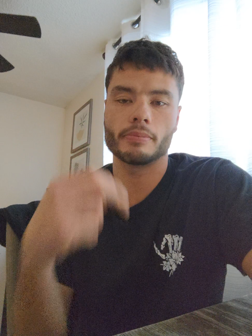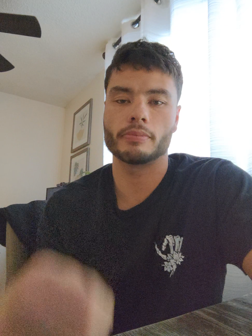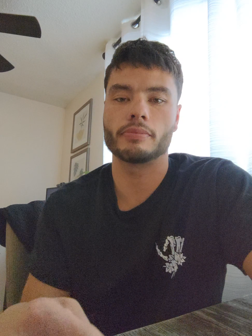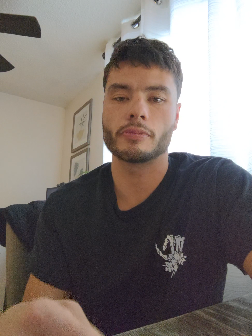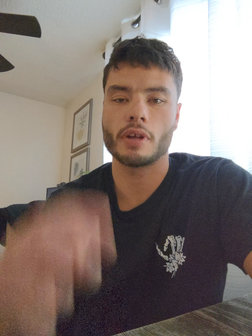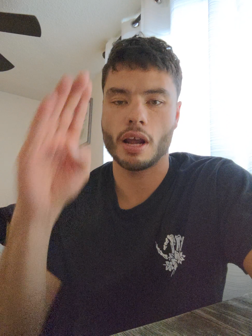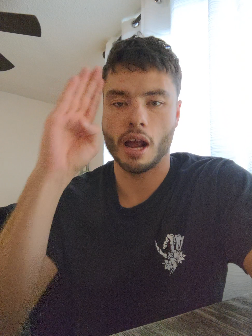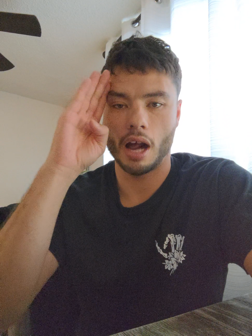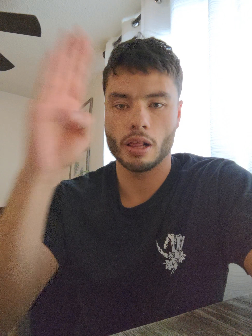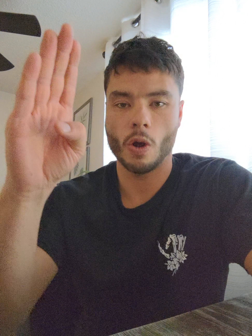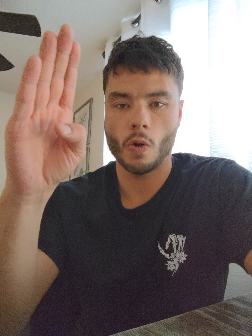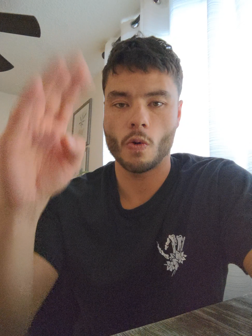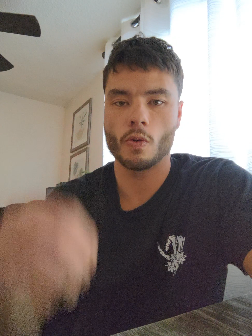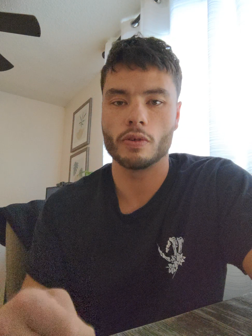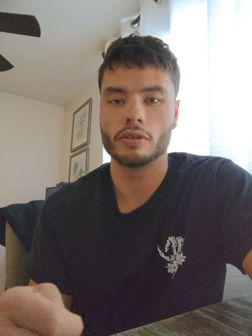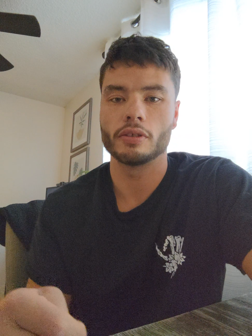hello